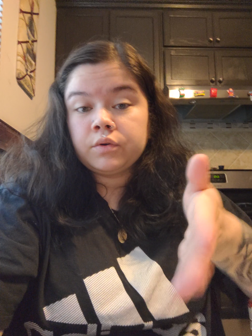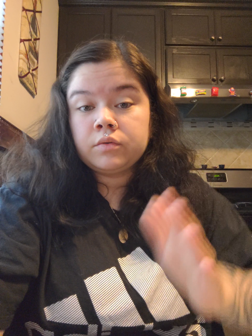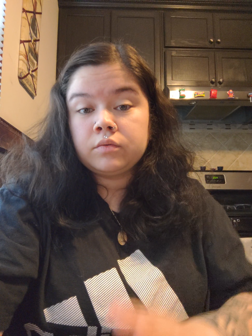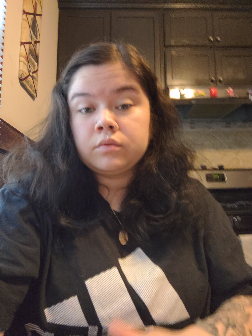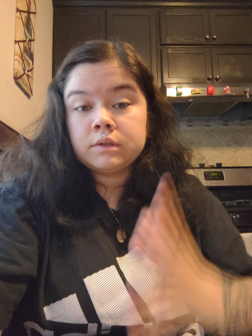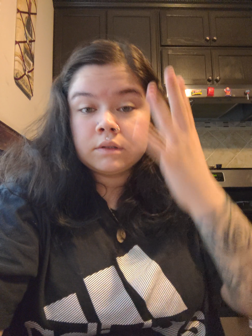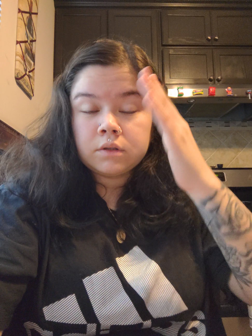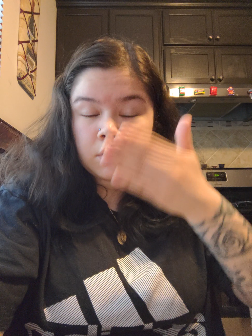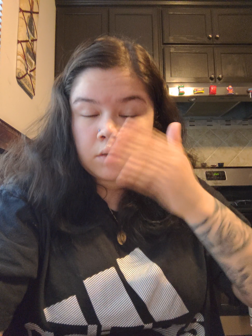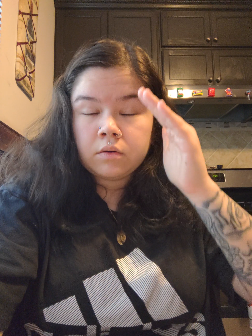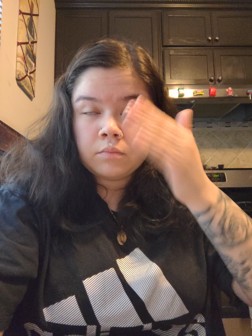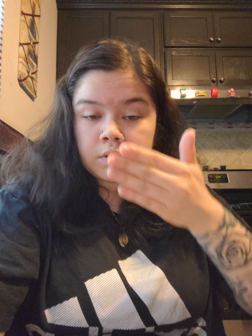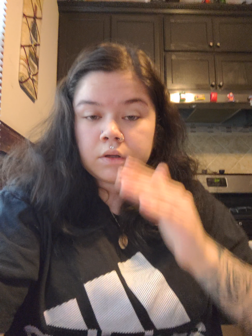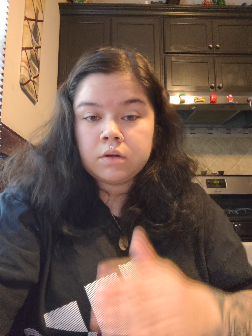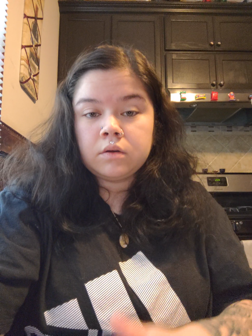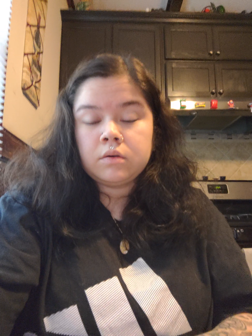sleepy